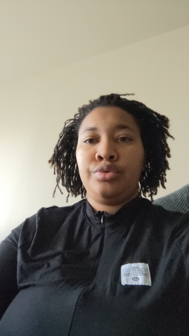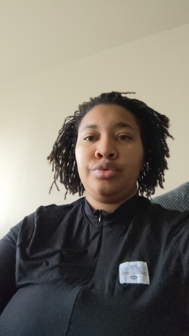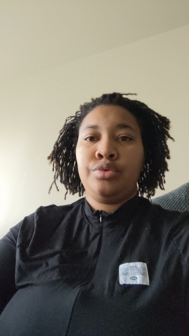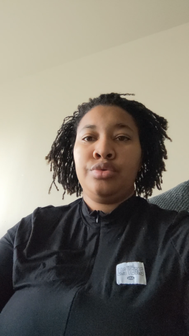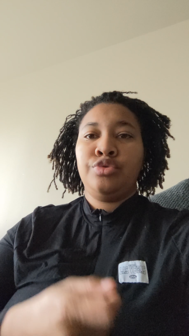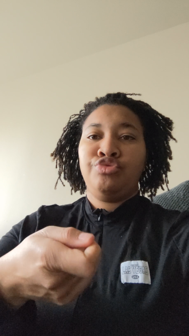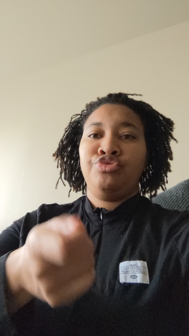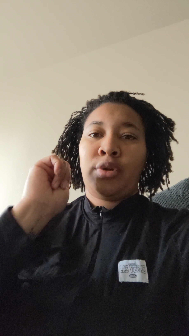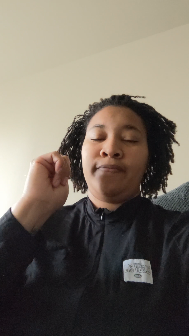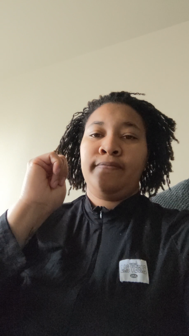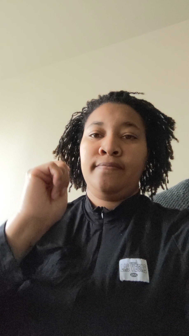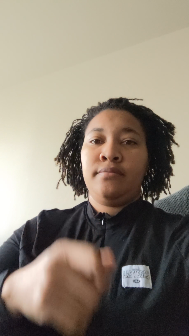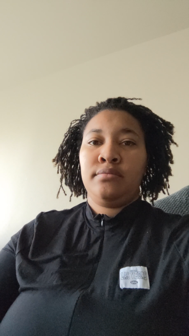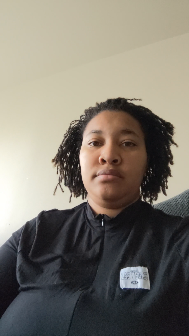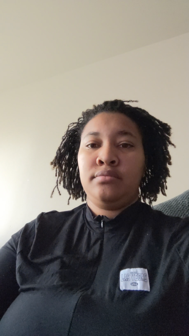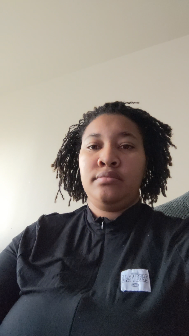shovel